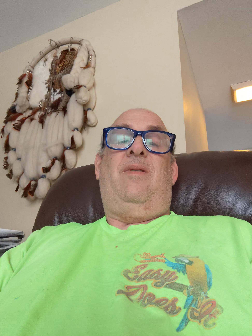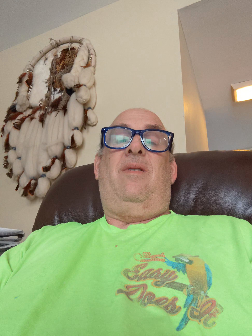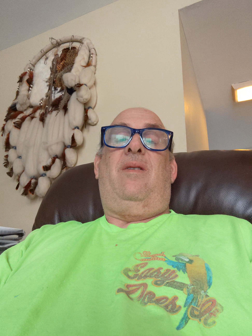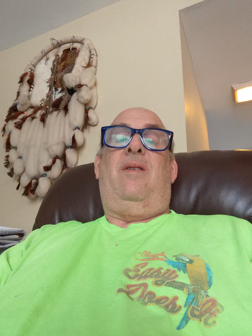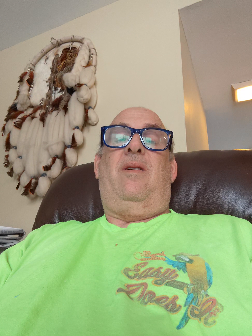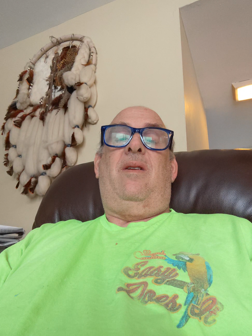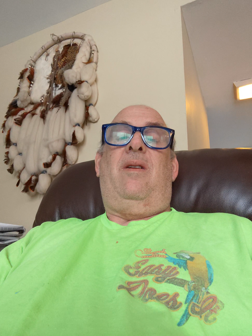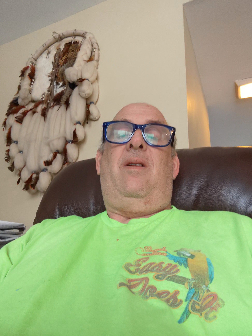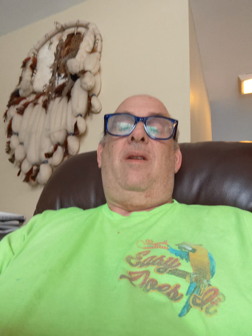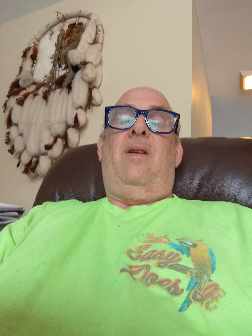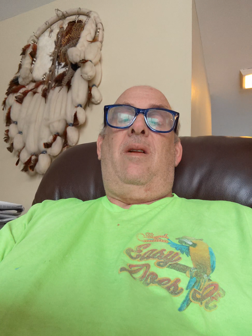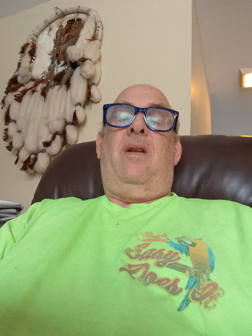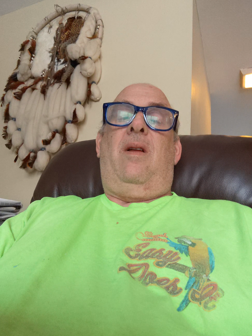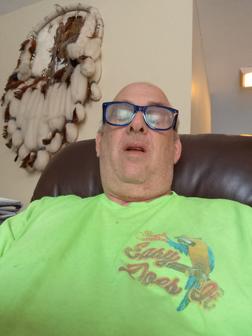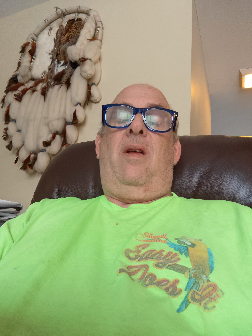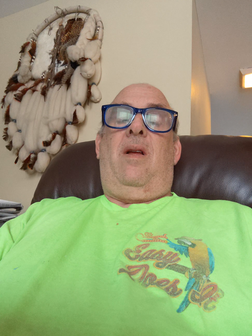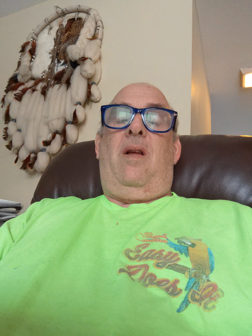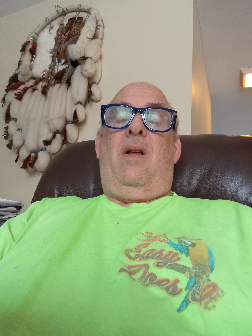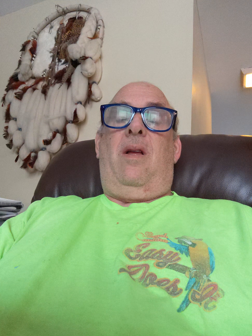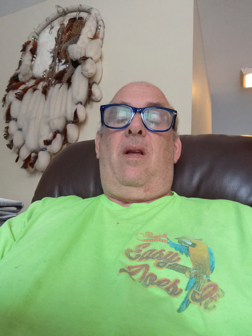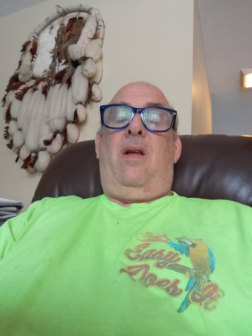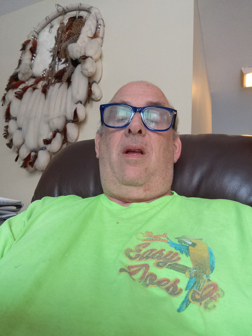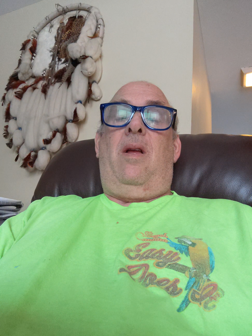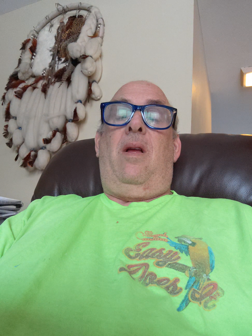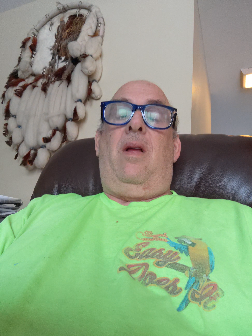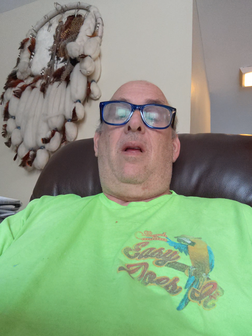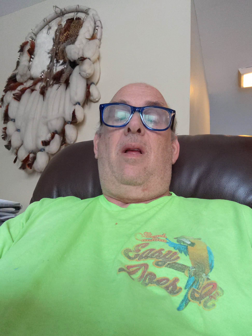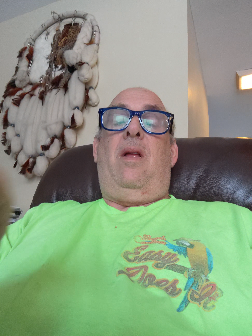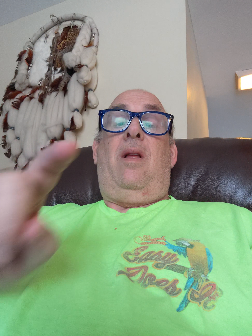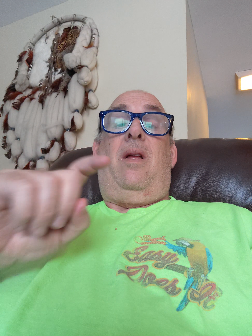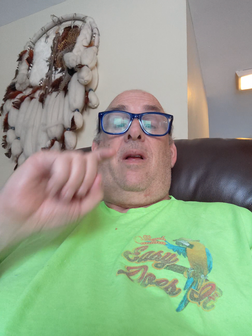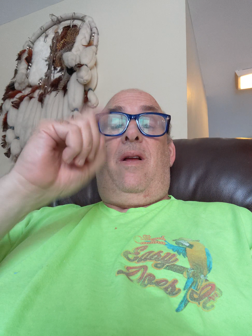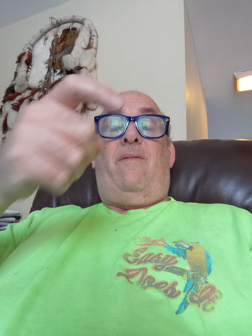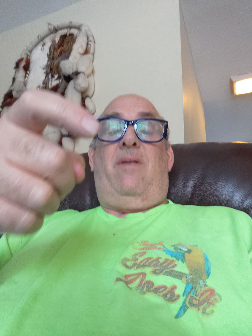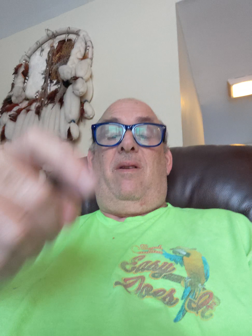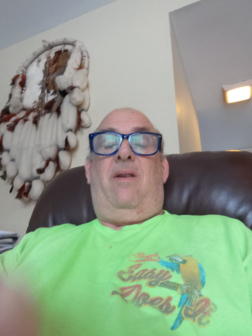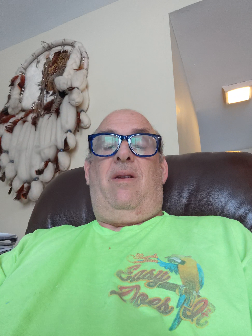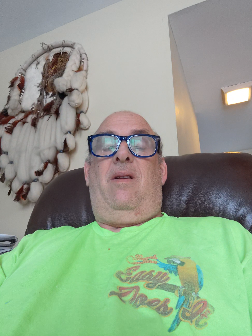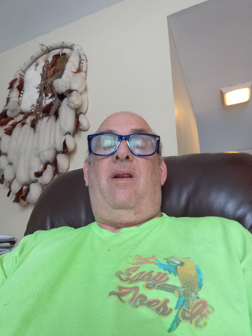gift